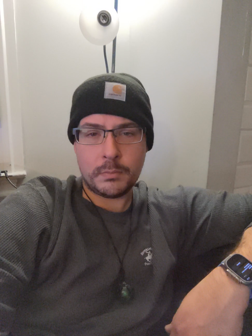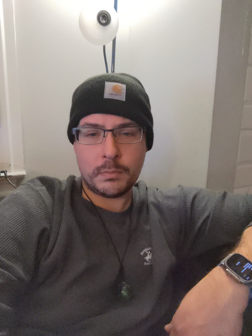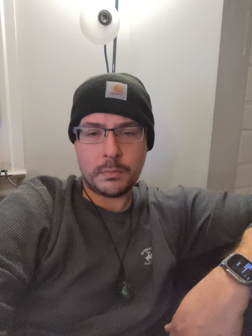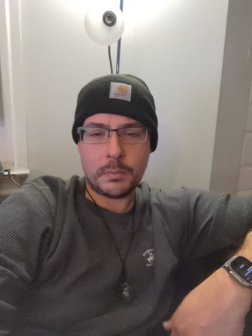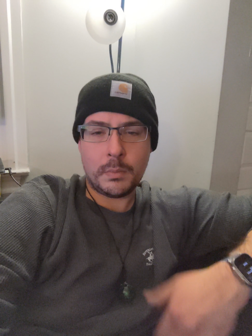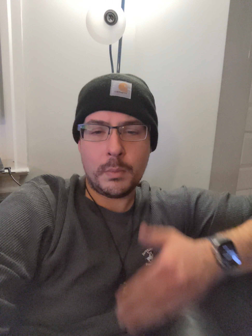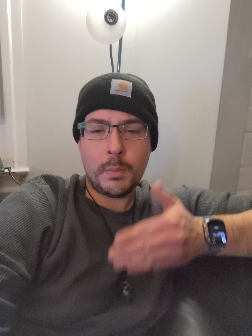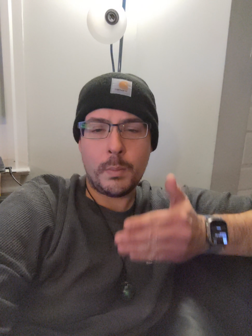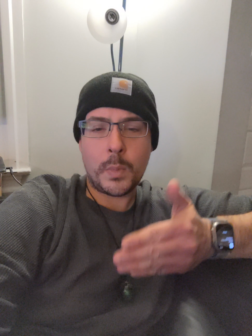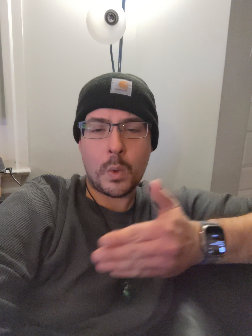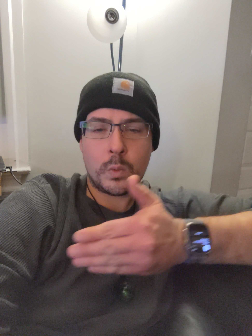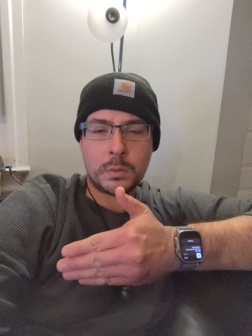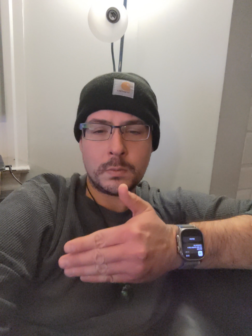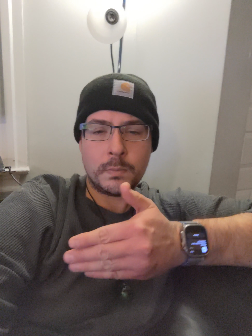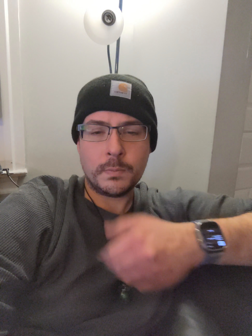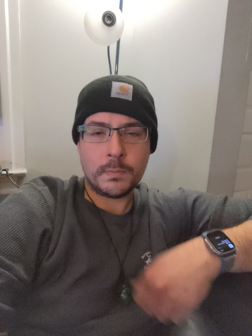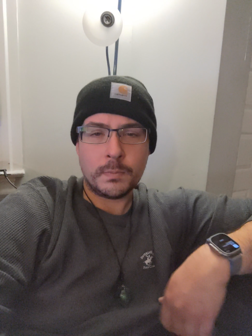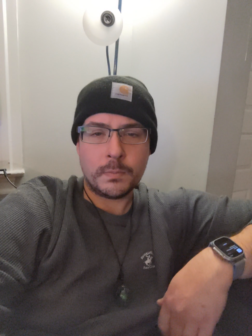boat